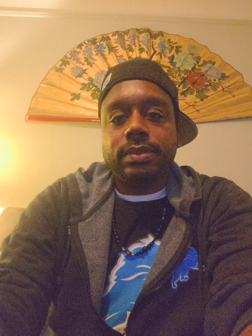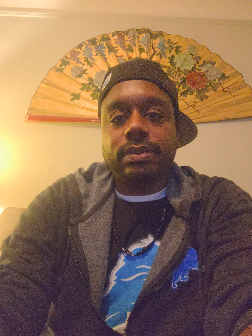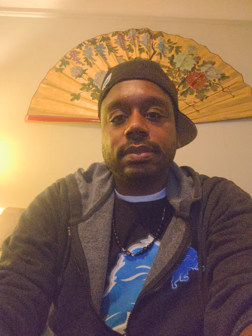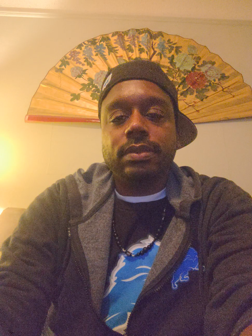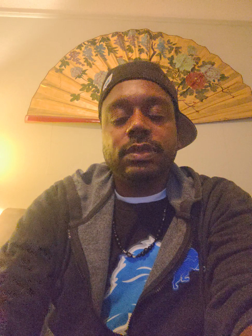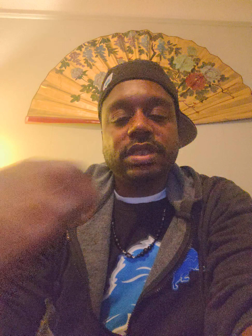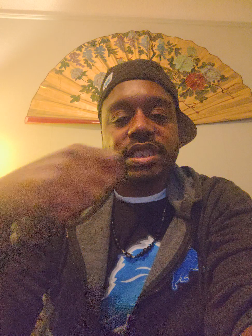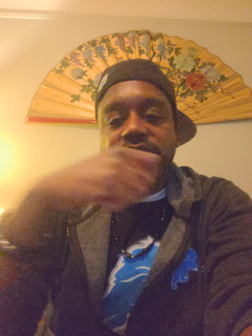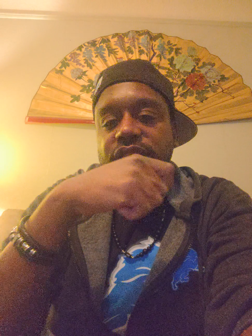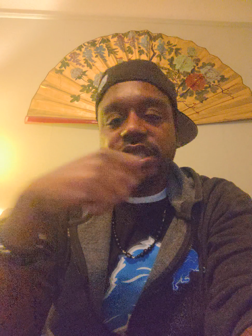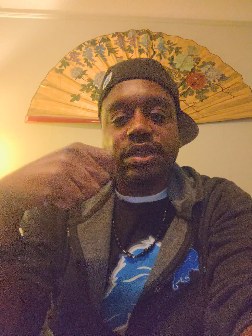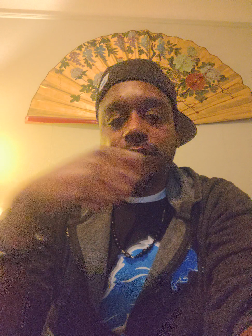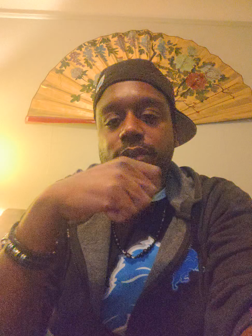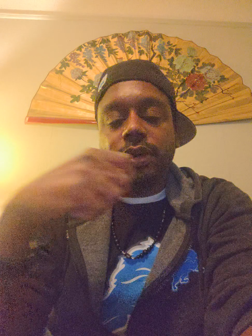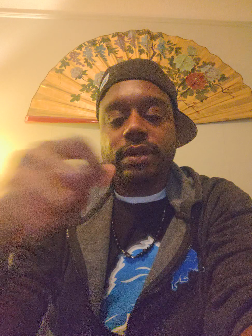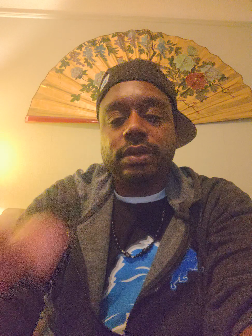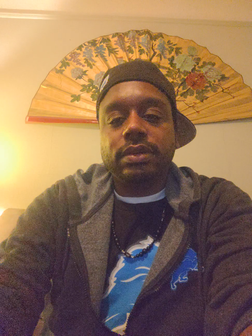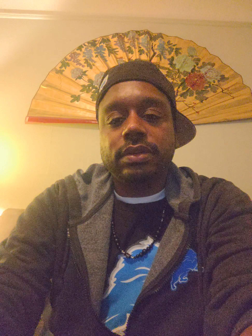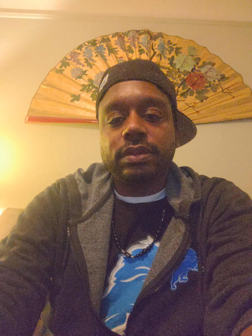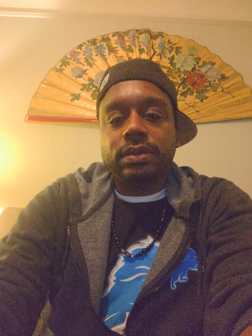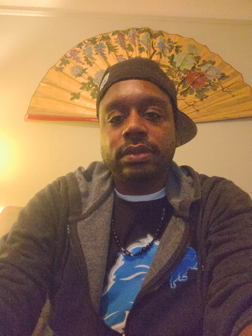toothbrush